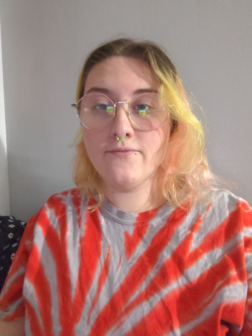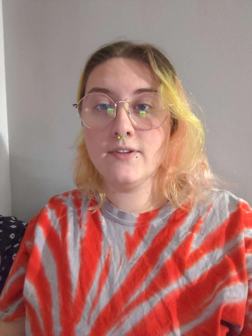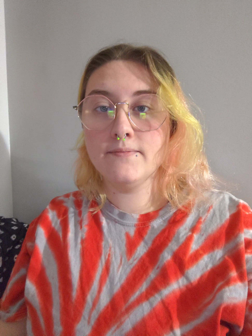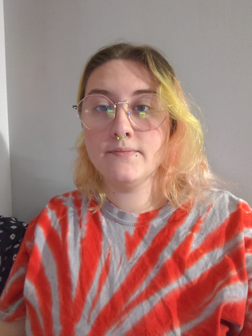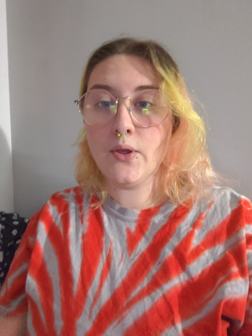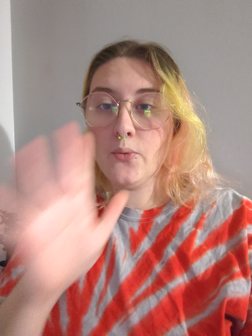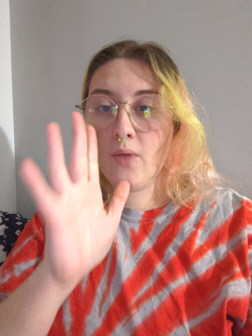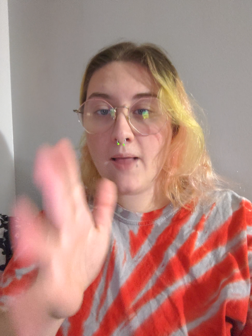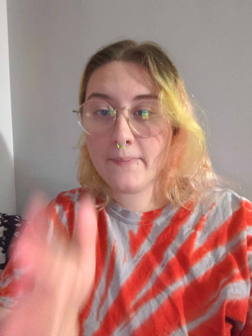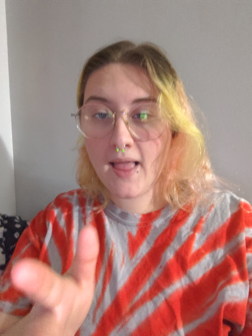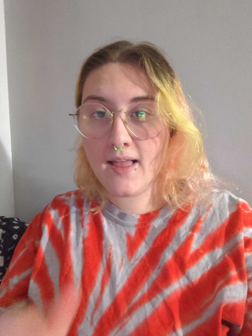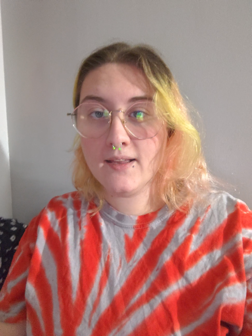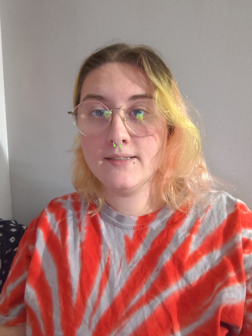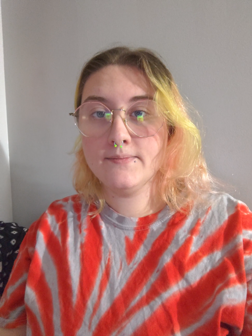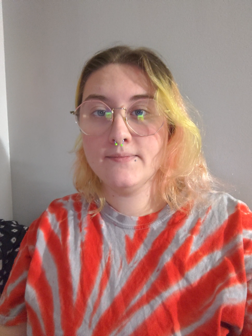grandma